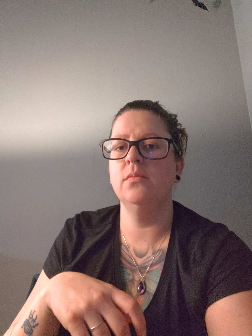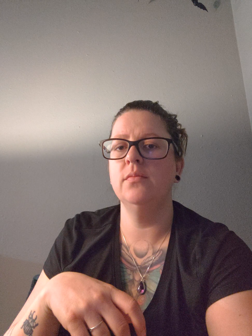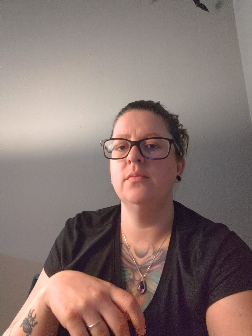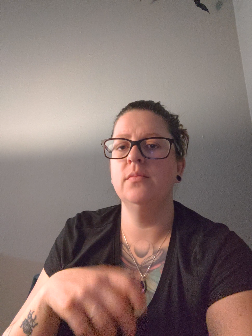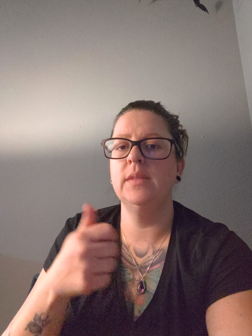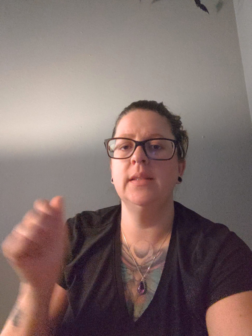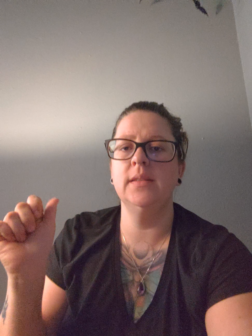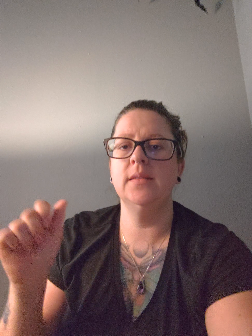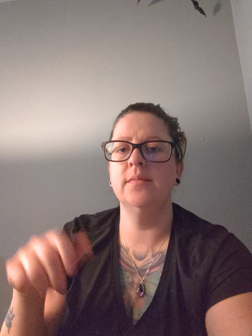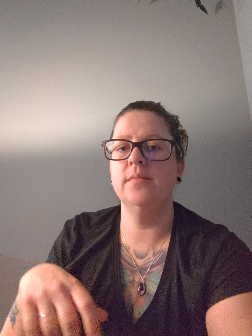any